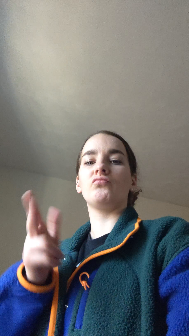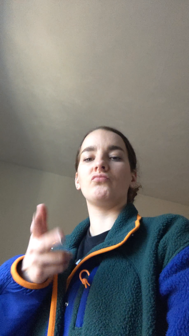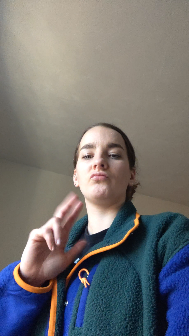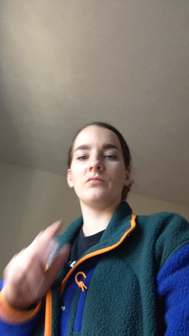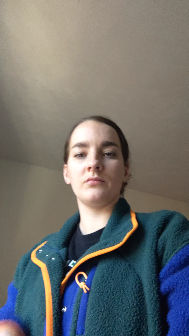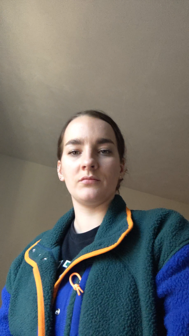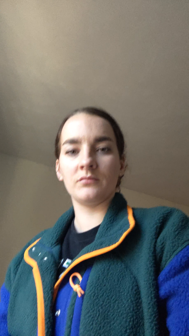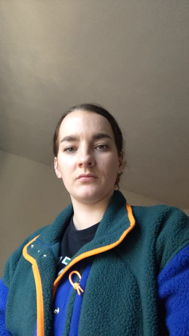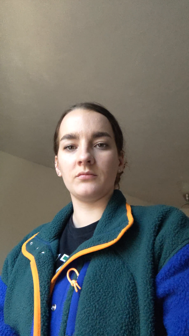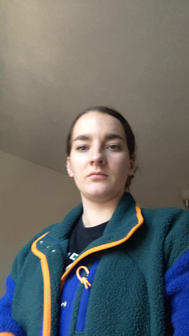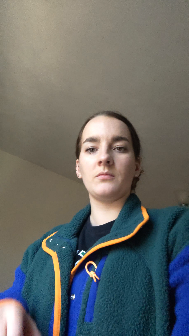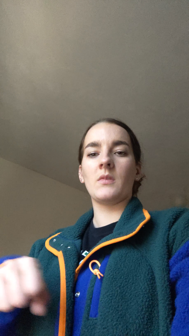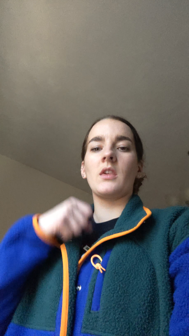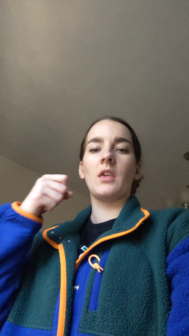bicycle